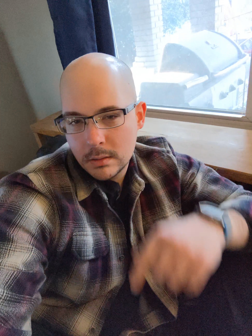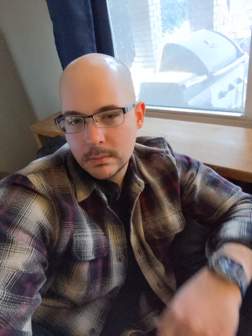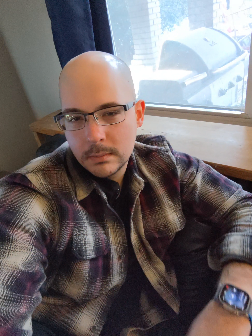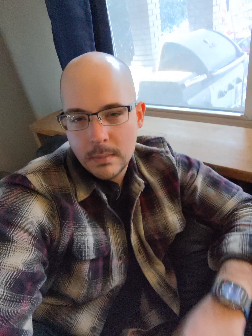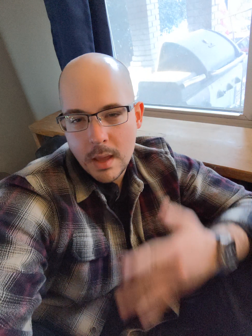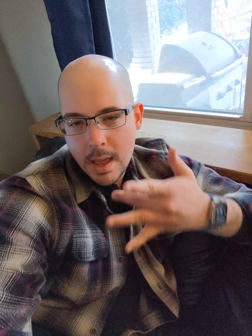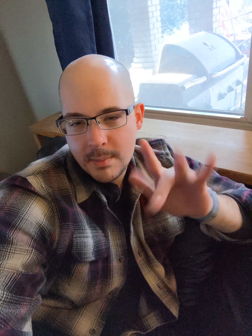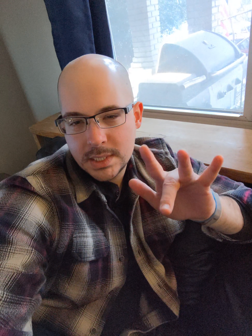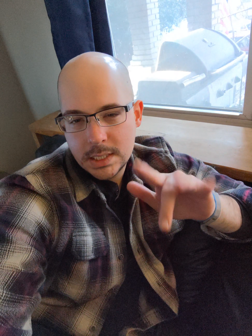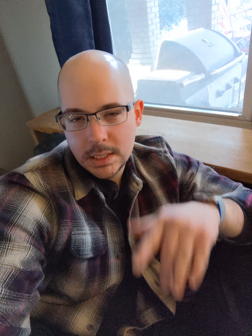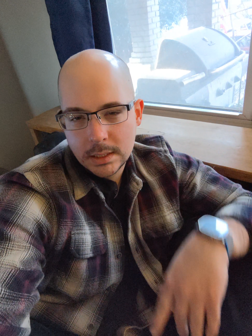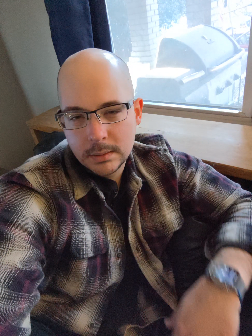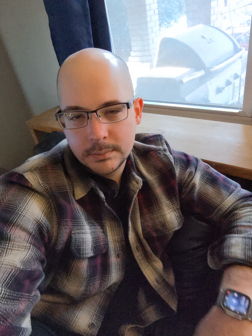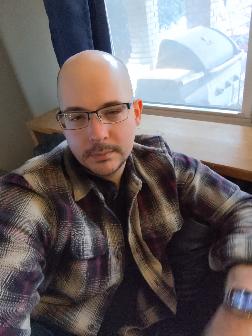empty